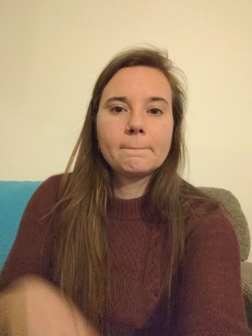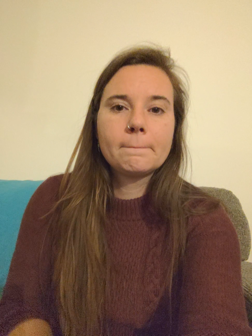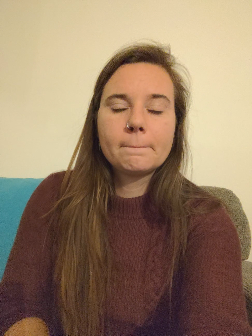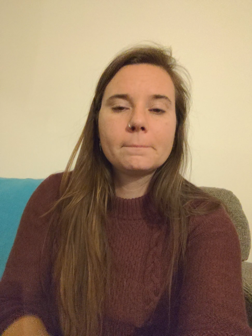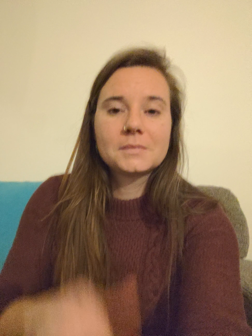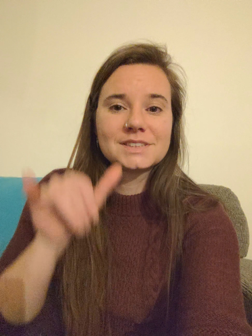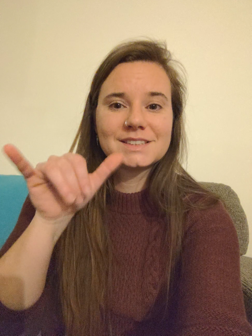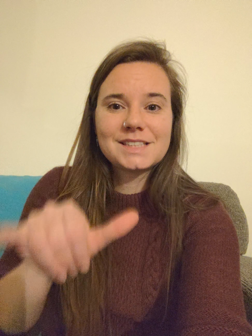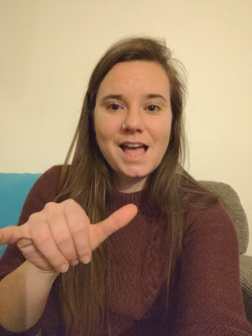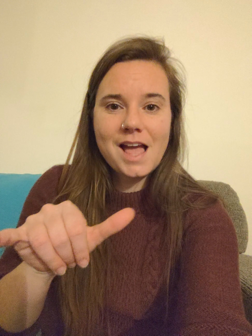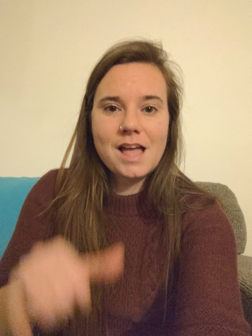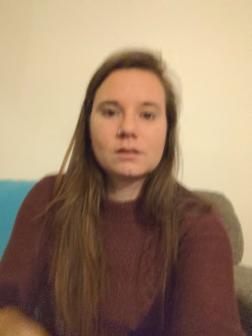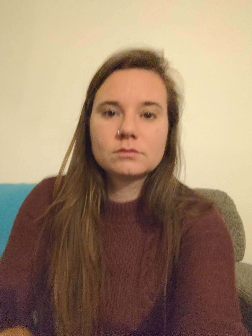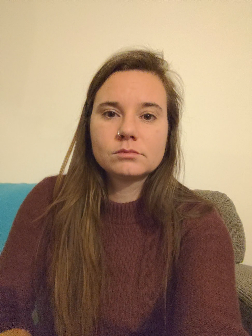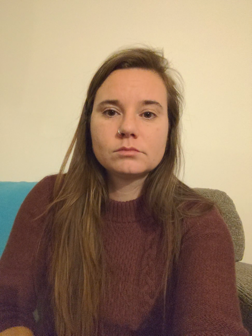stay